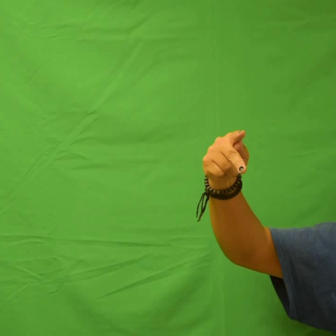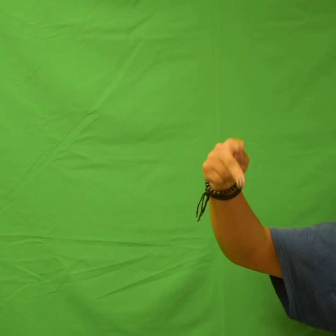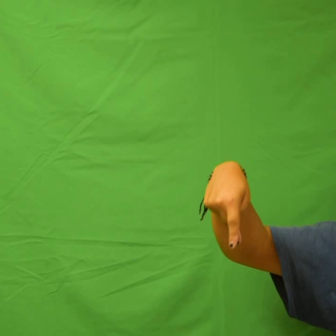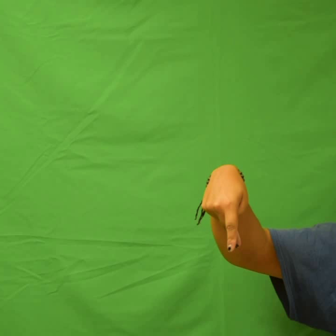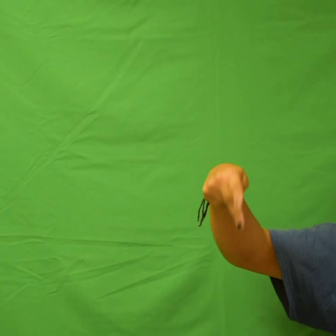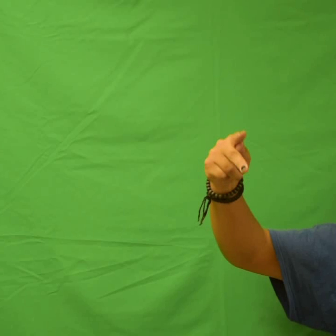K